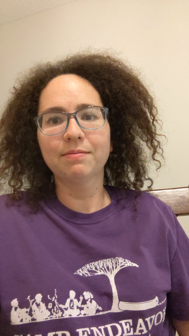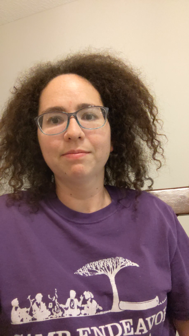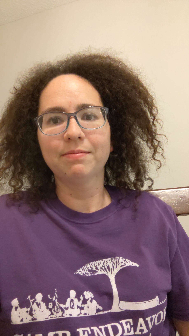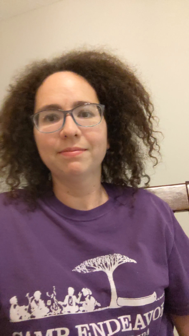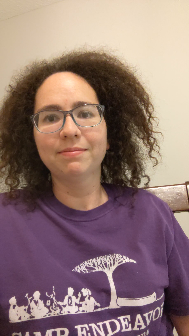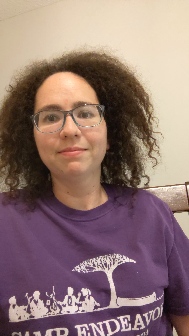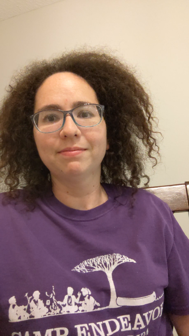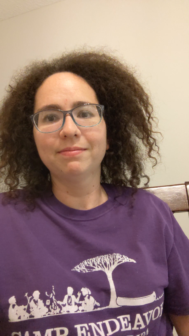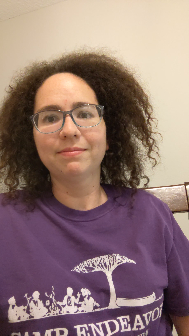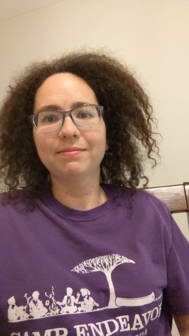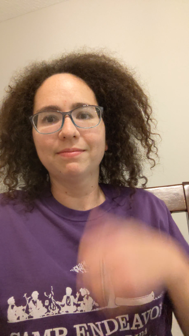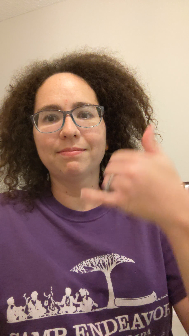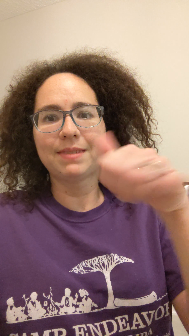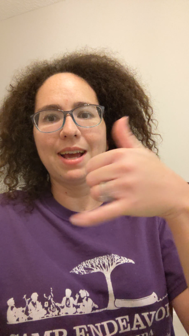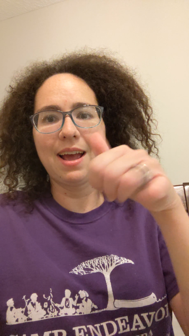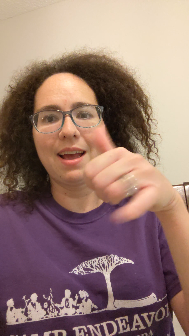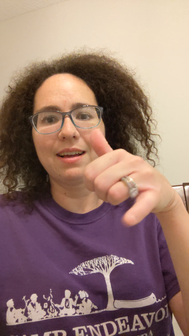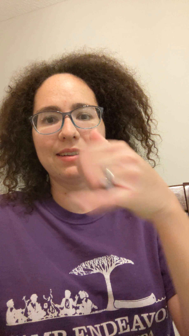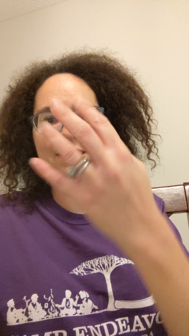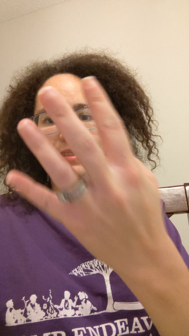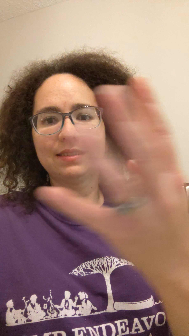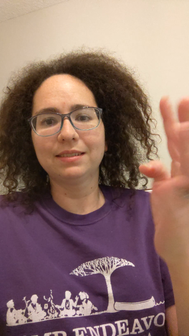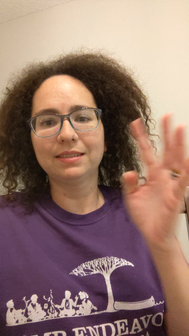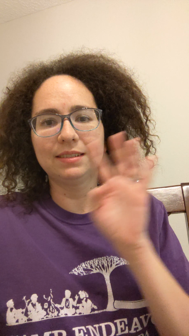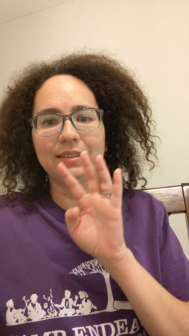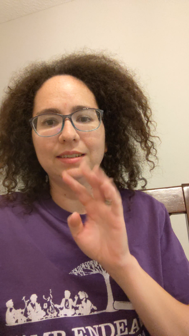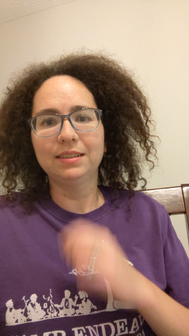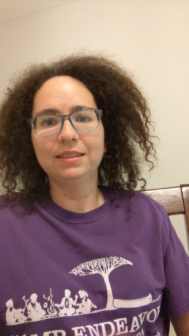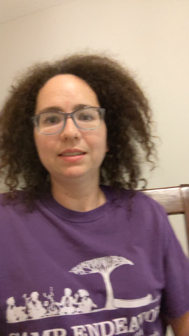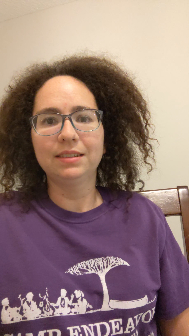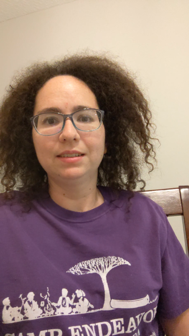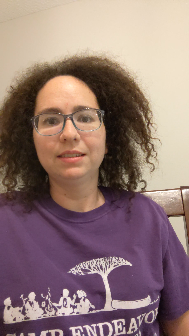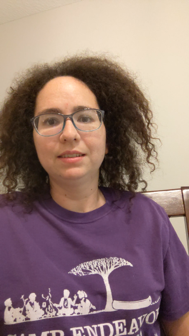playpen